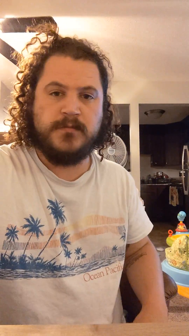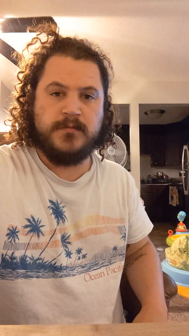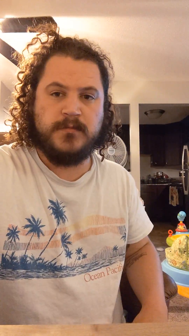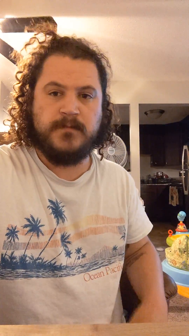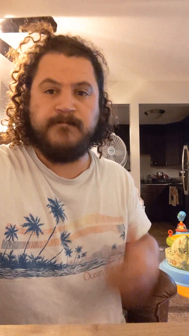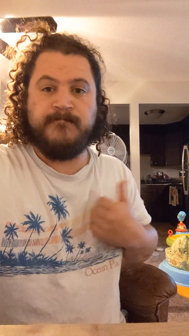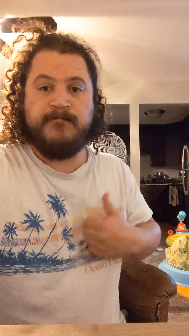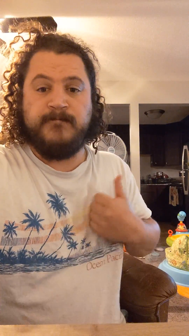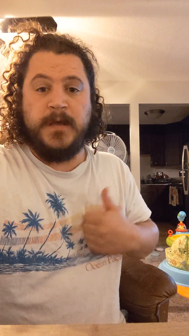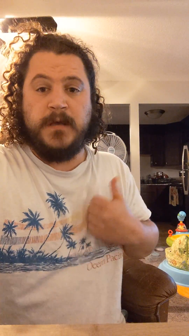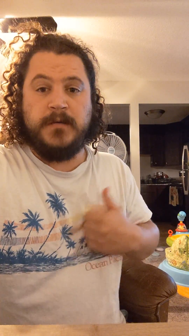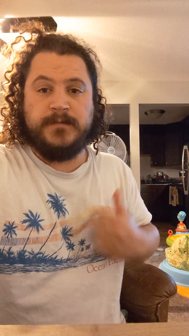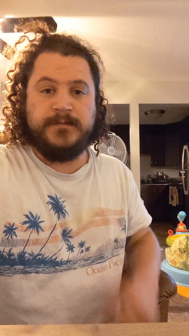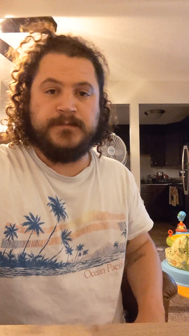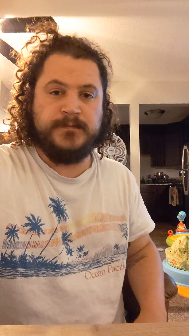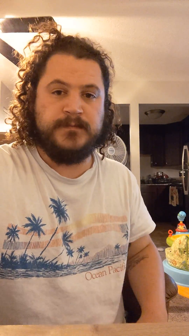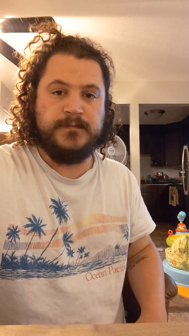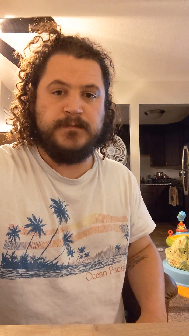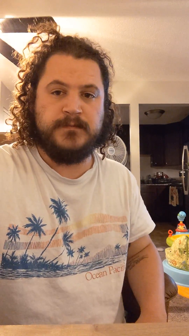bathtub